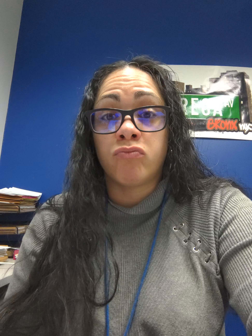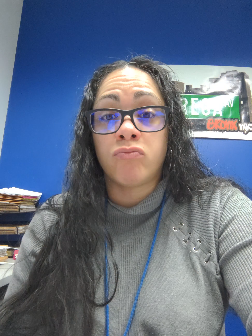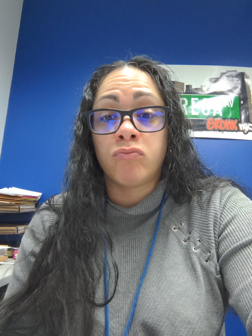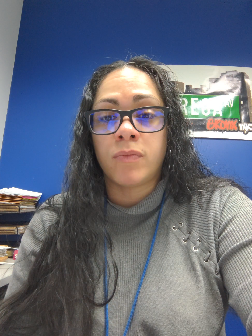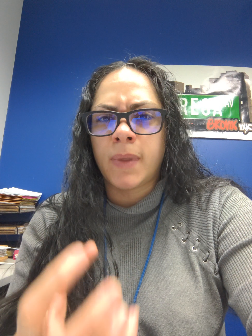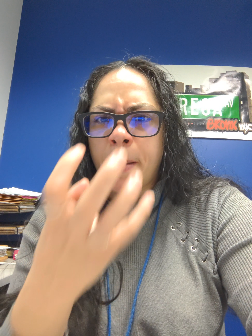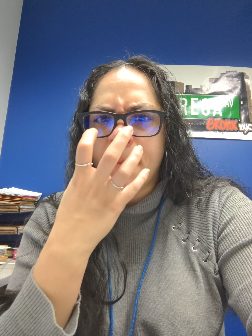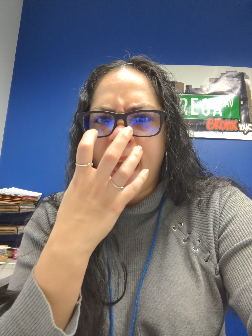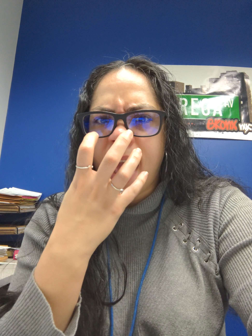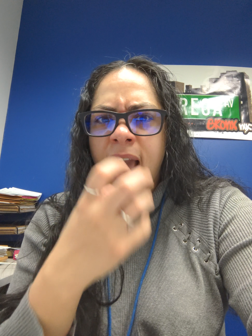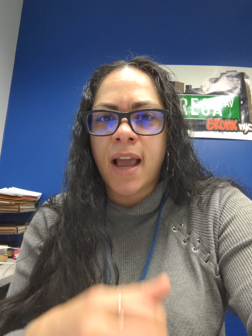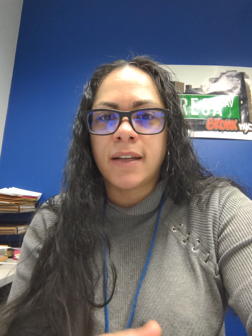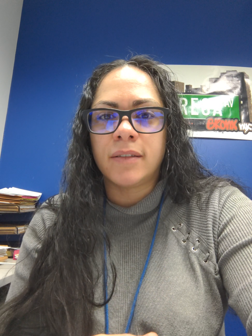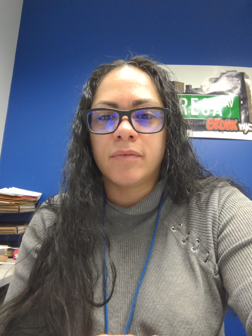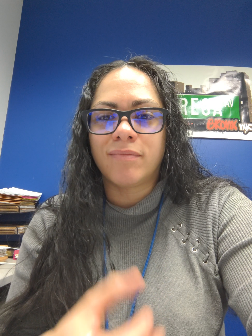mad